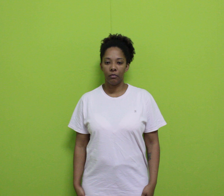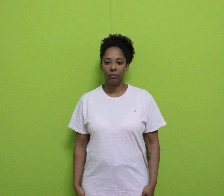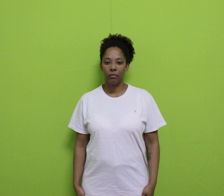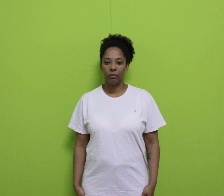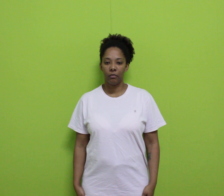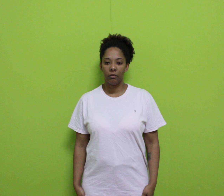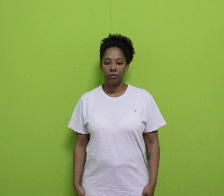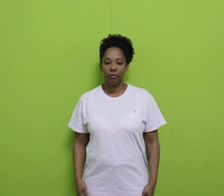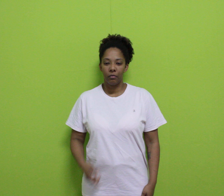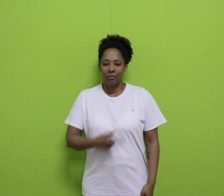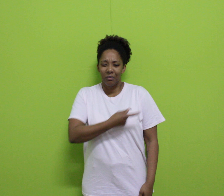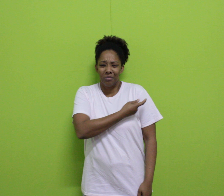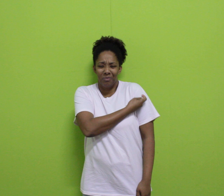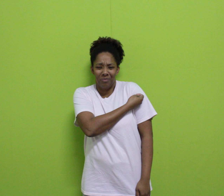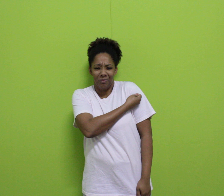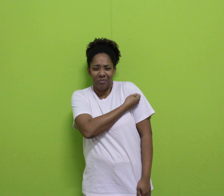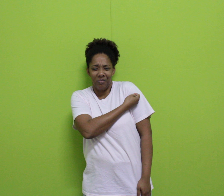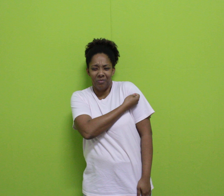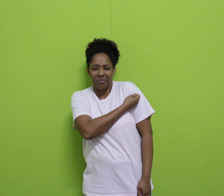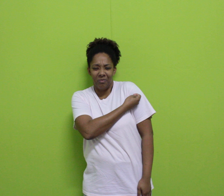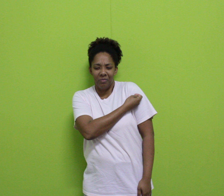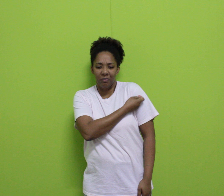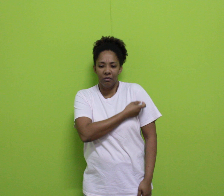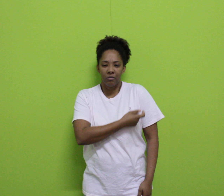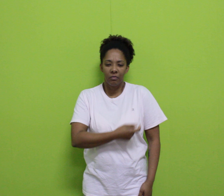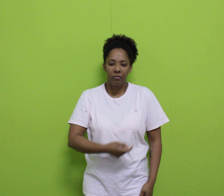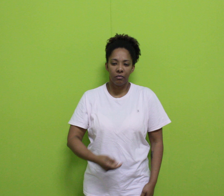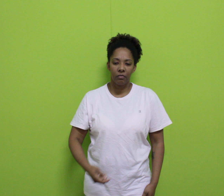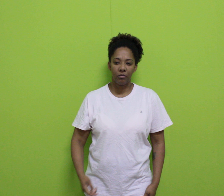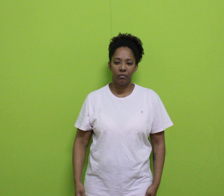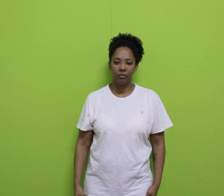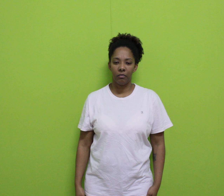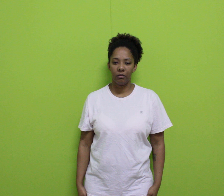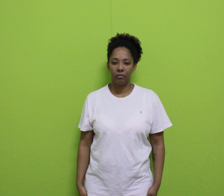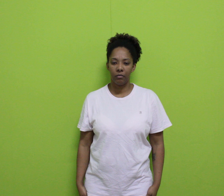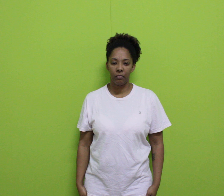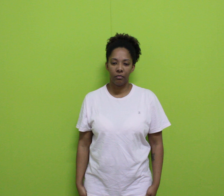vacina